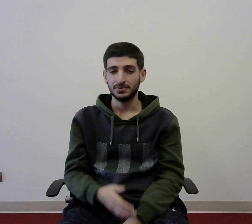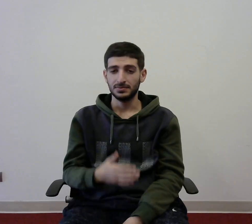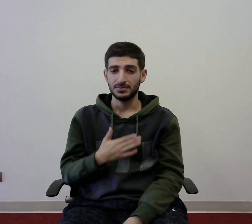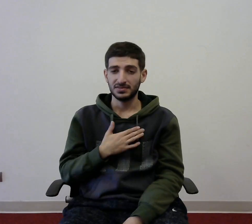mənim